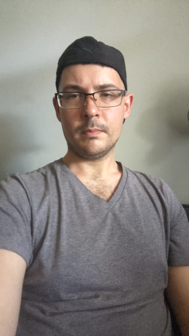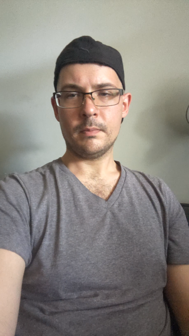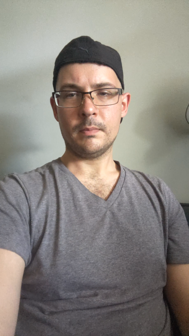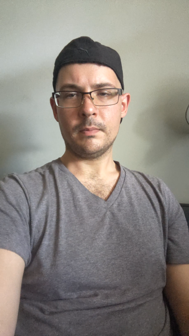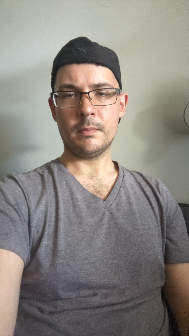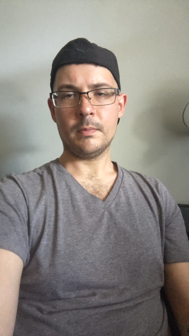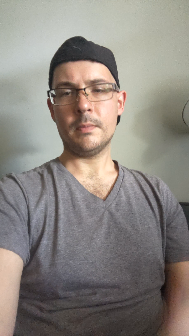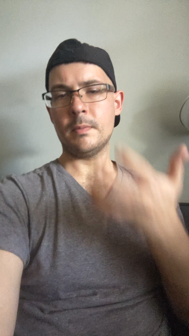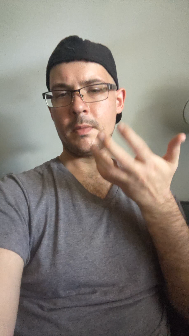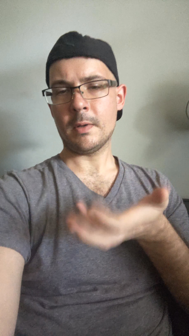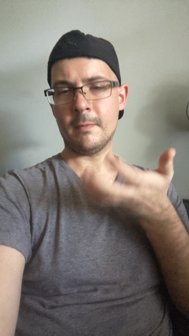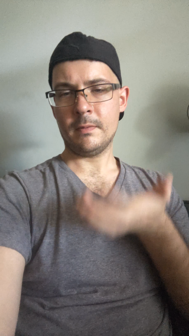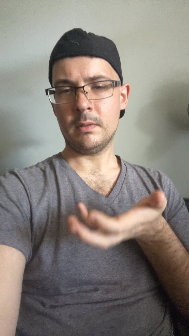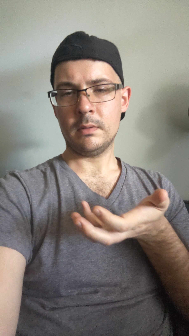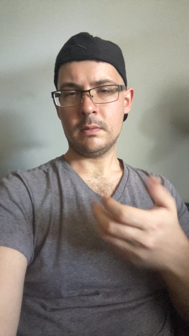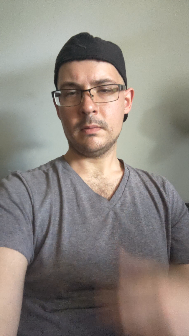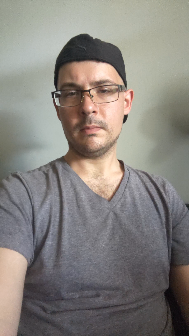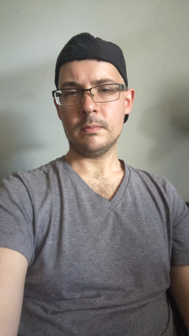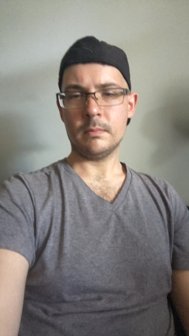heavy